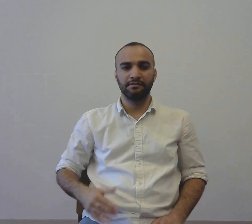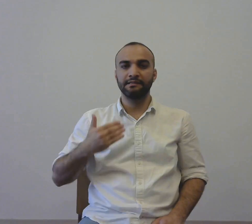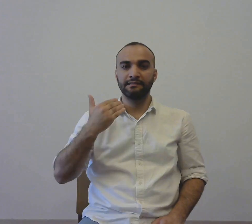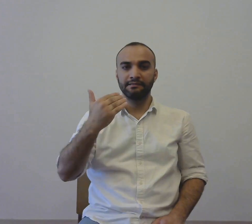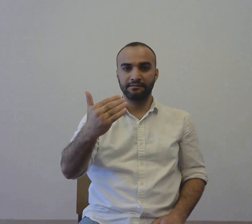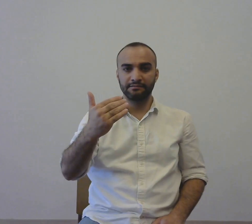siz